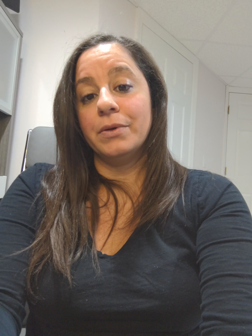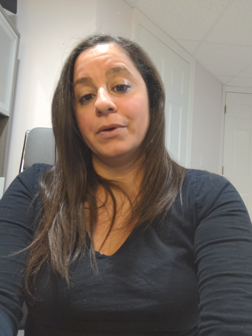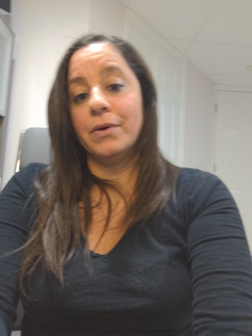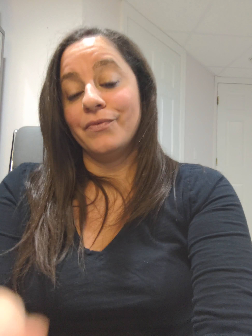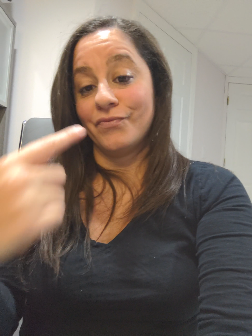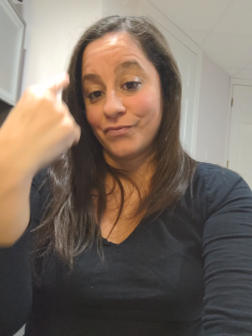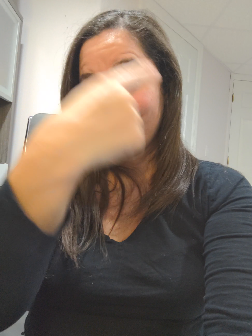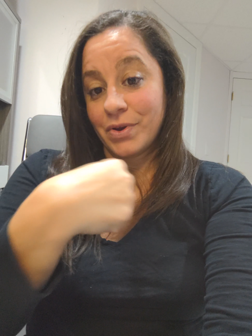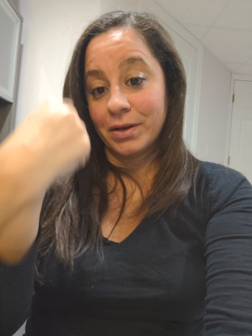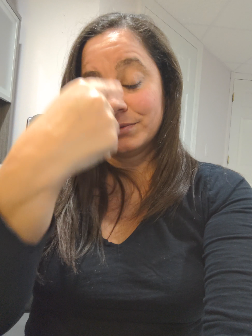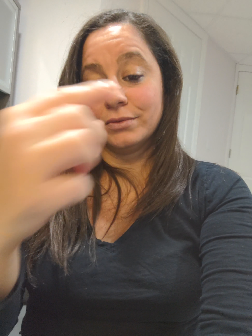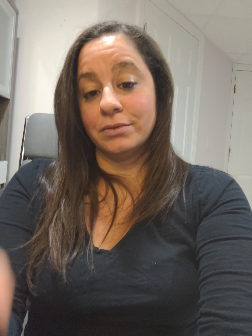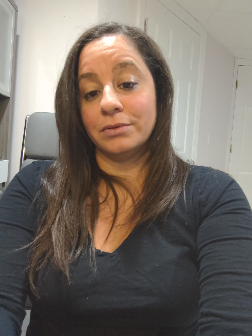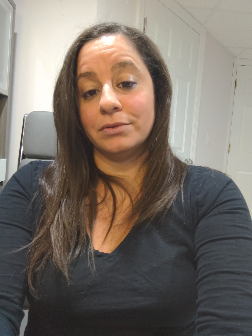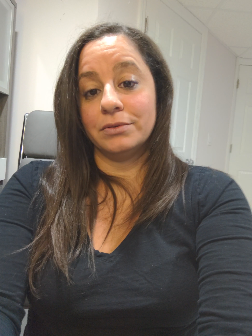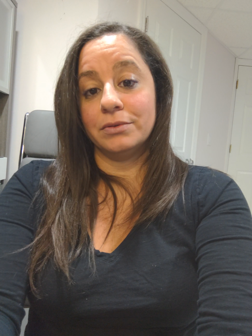face